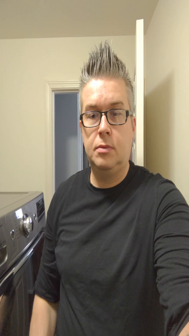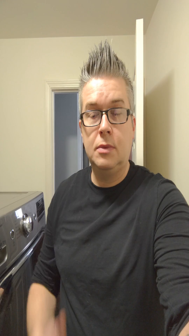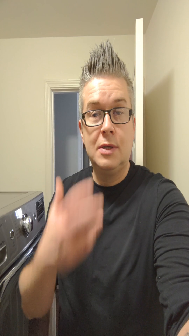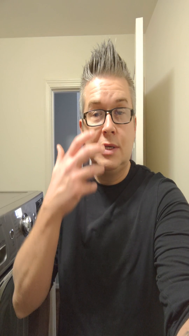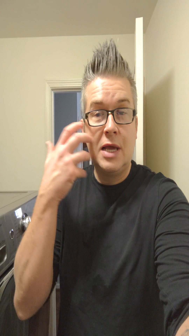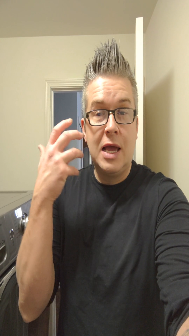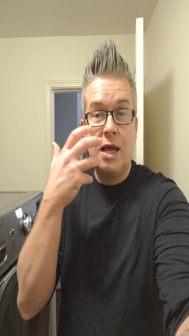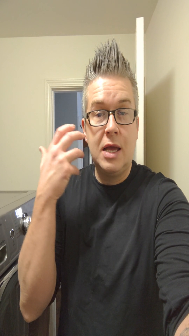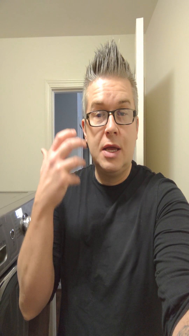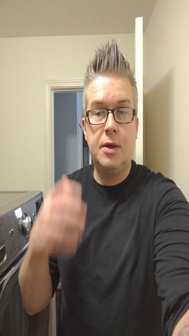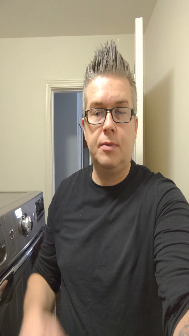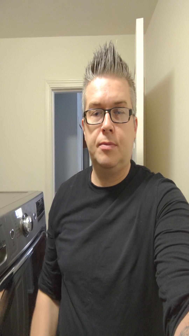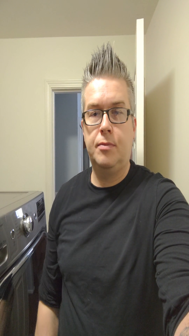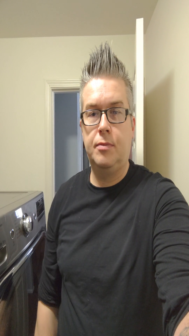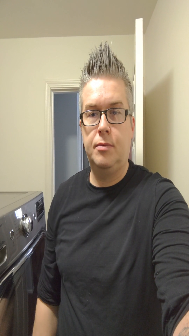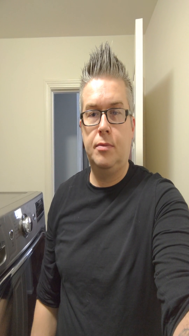tiger